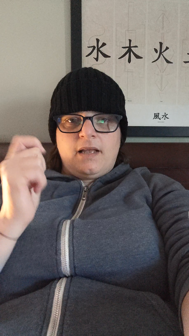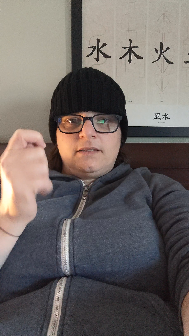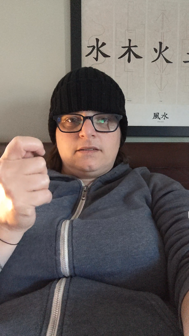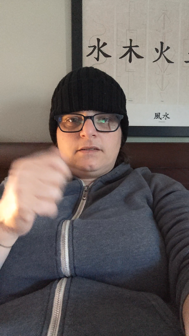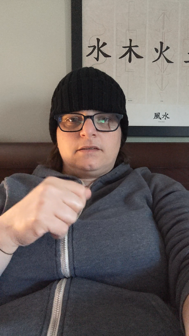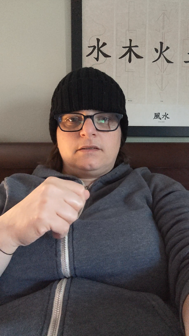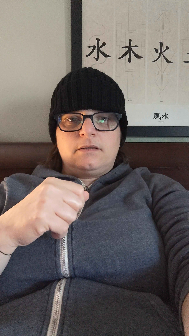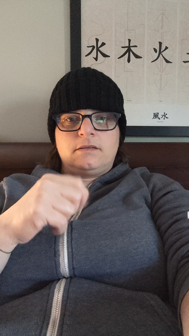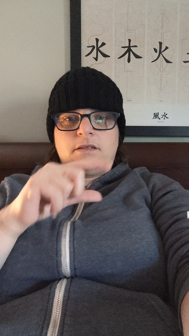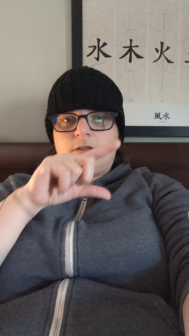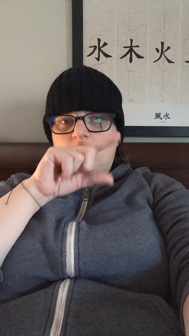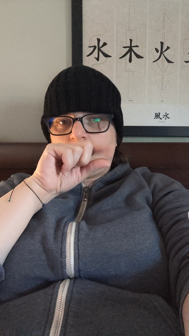chicken